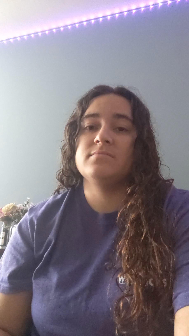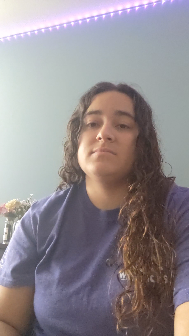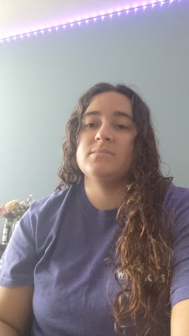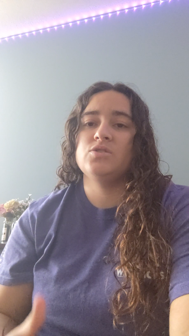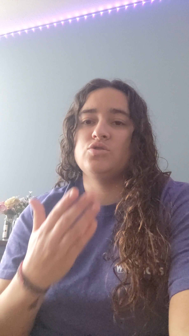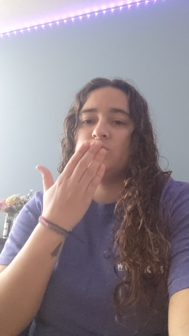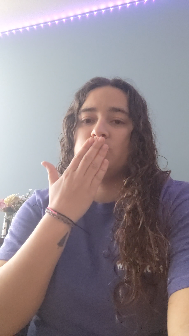good